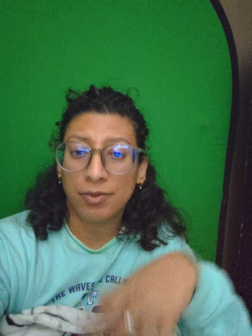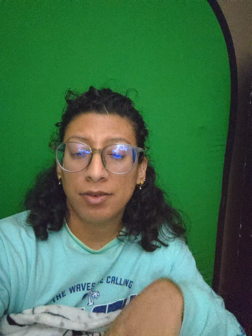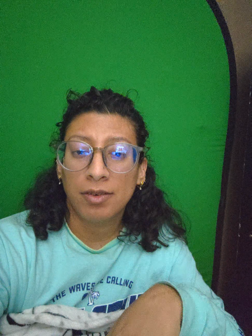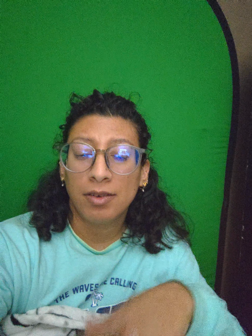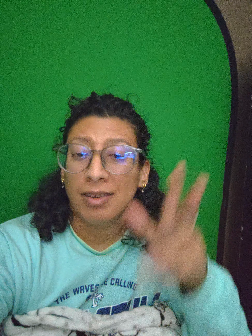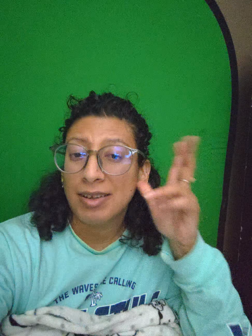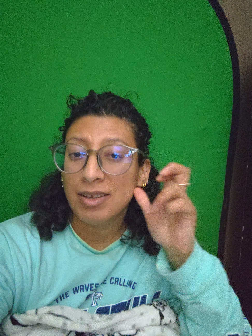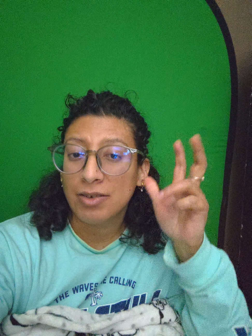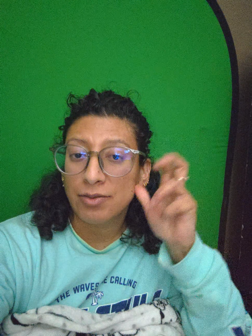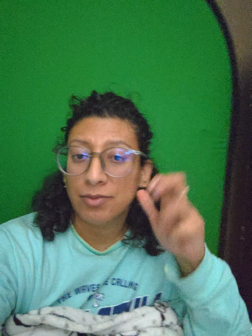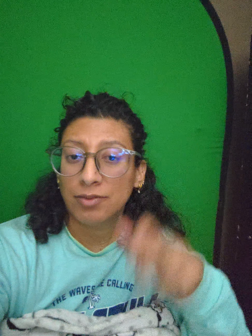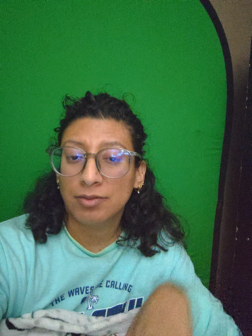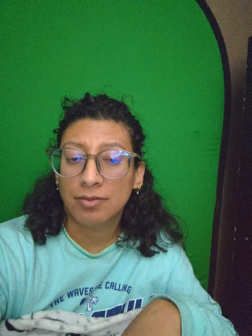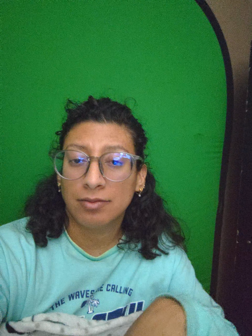hear